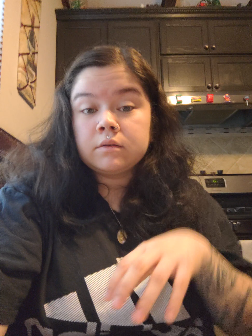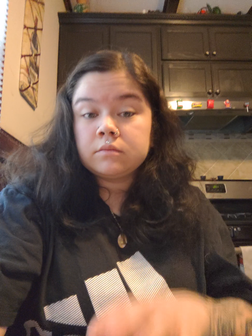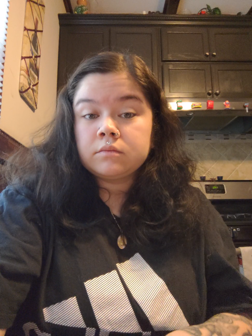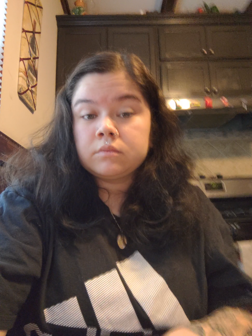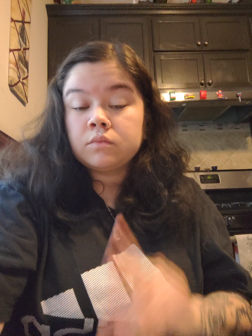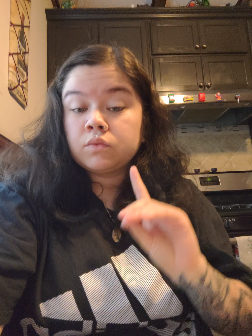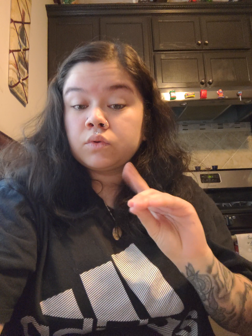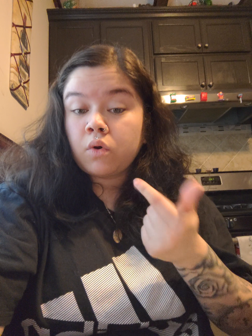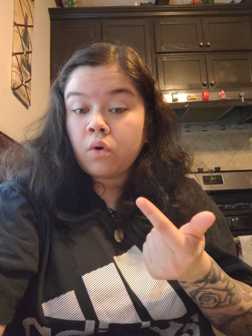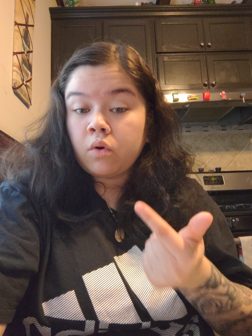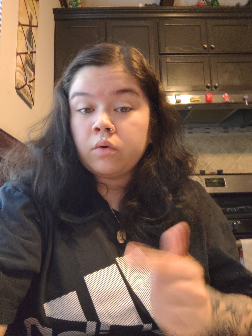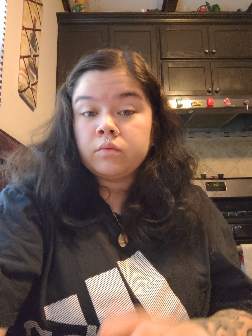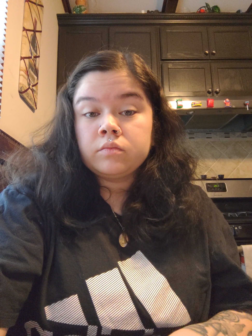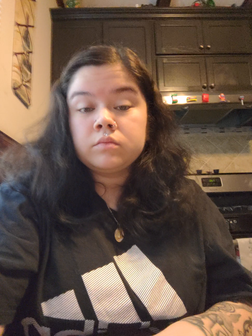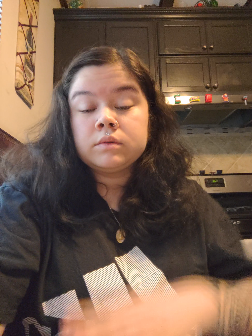dog